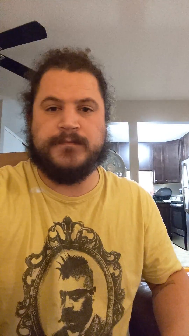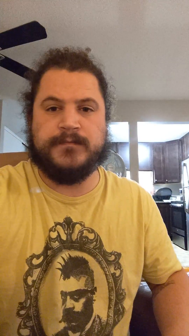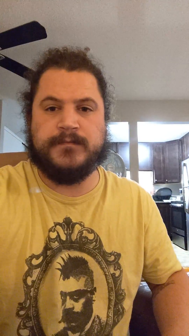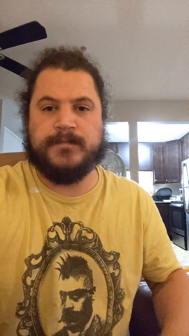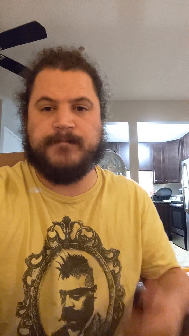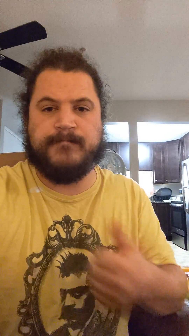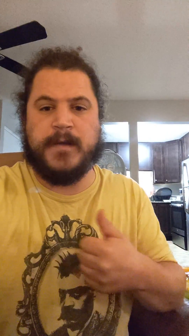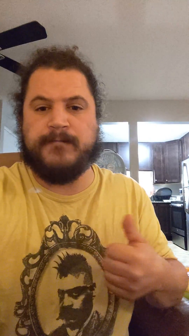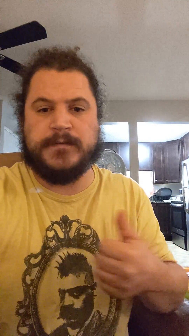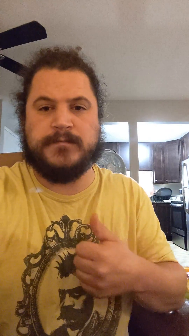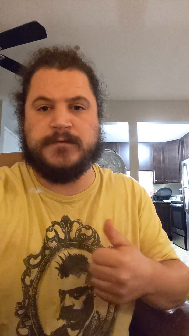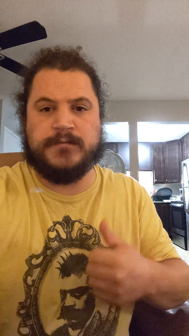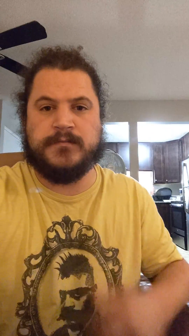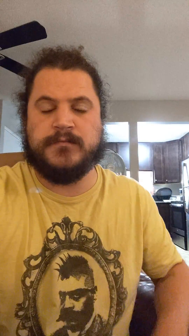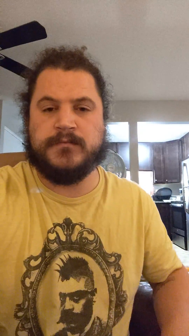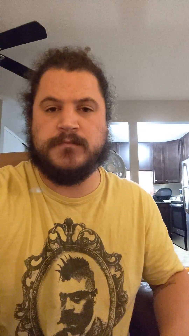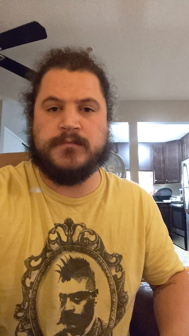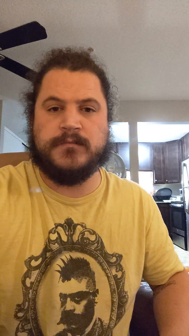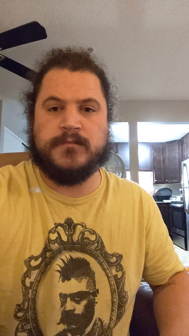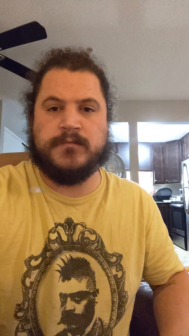basement